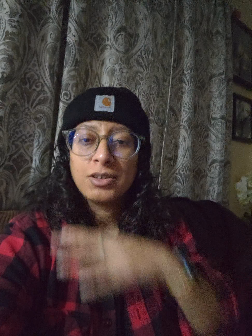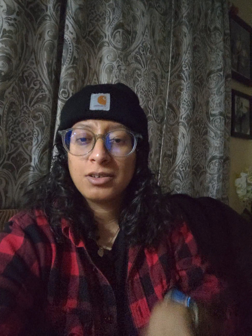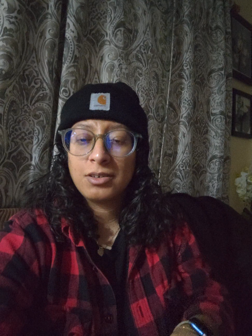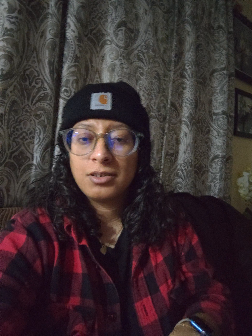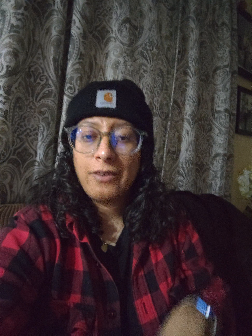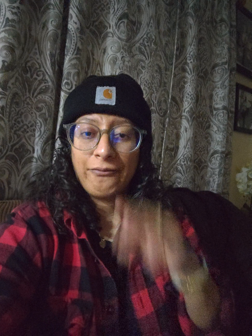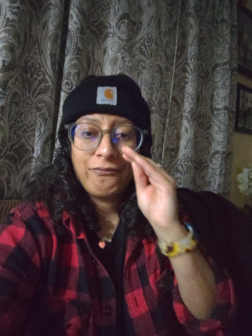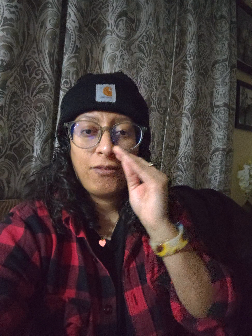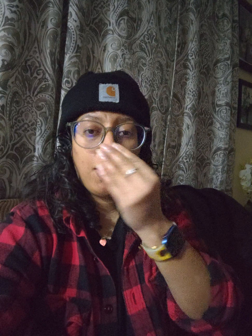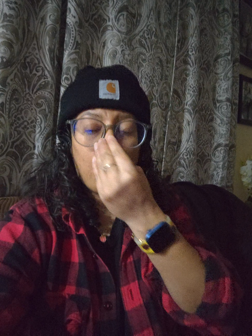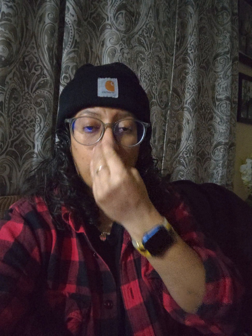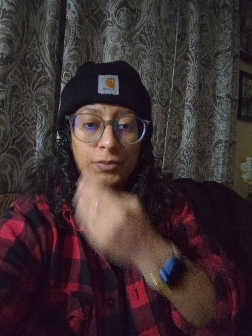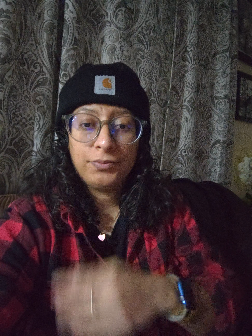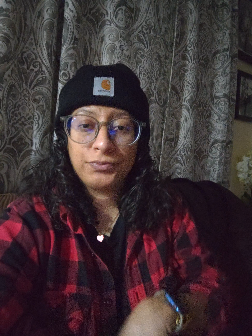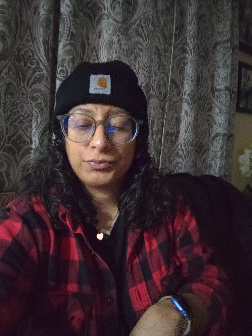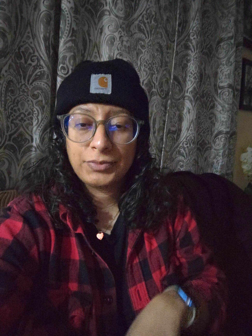flower